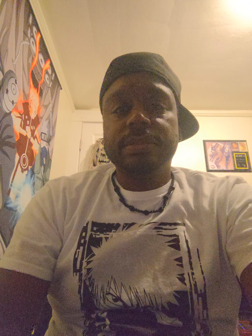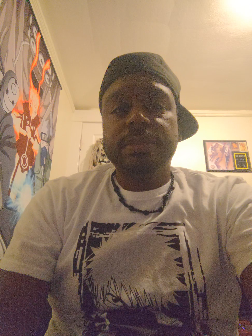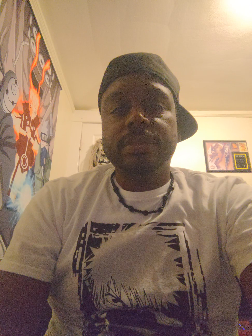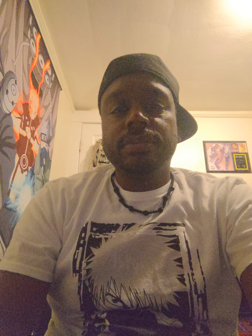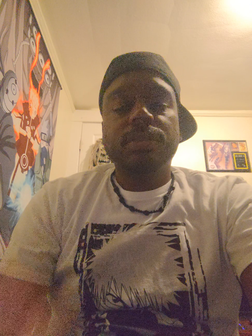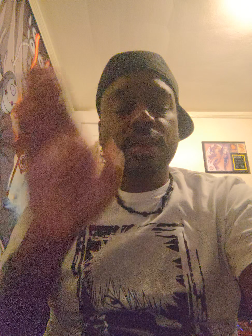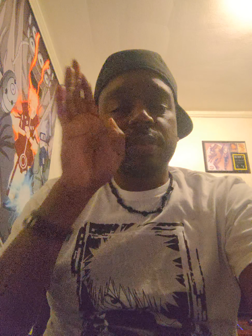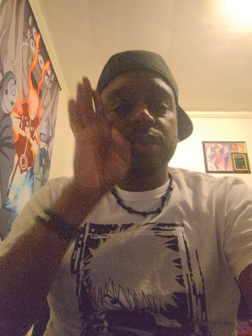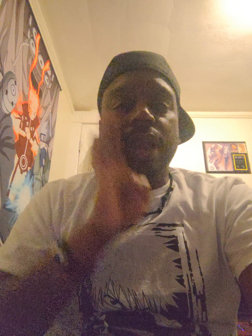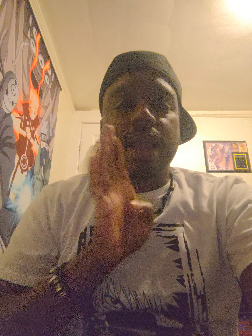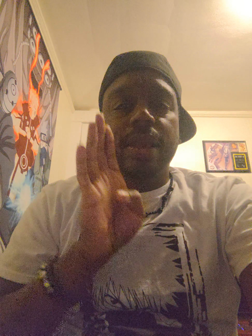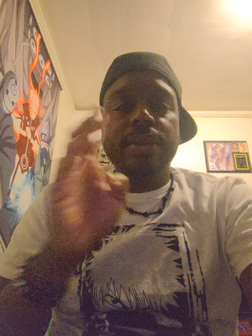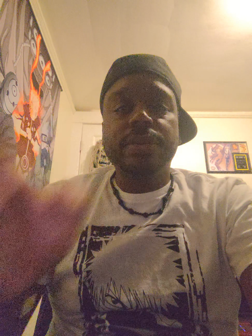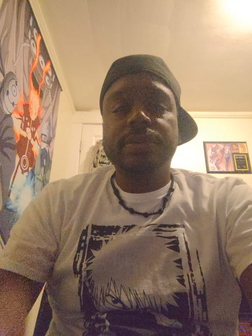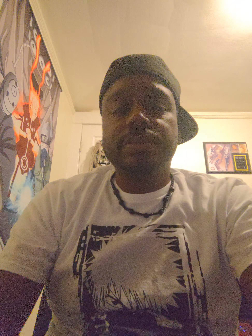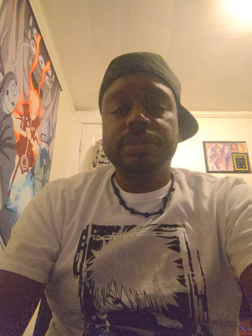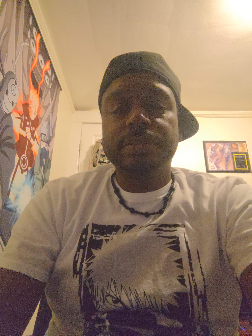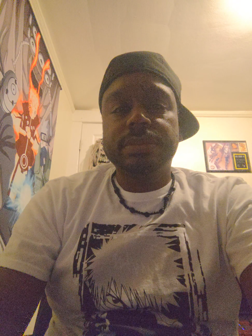brown